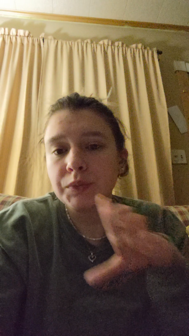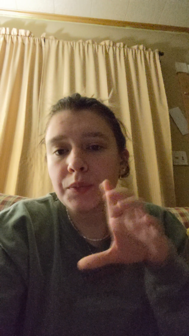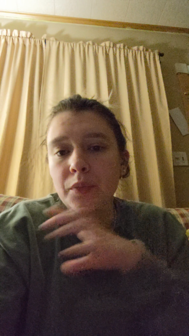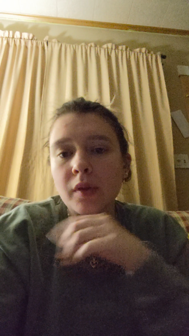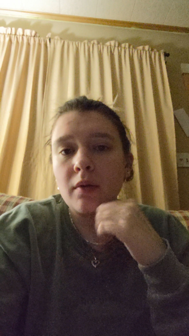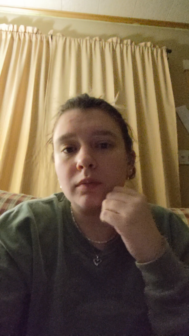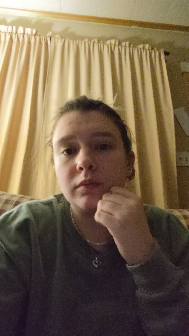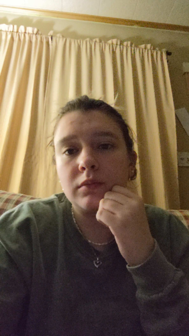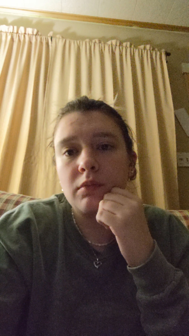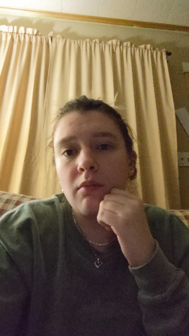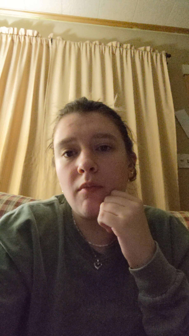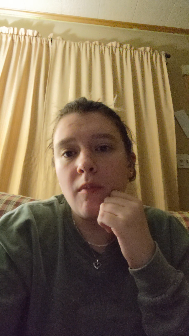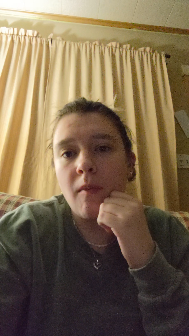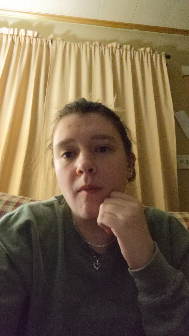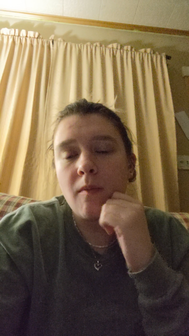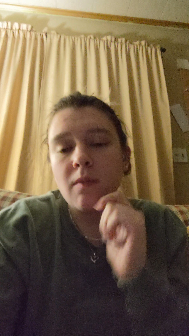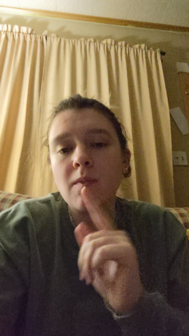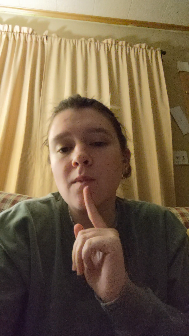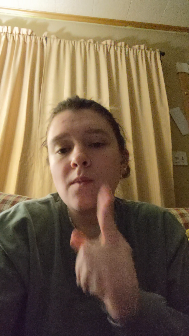is